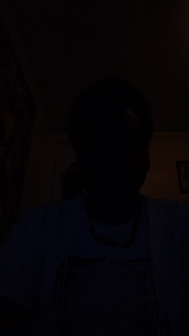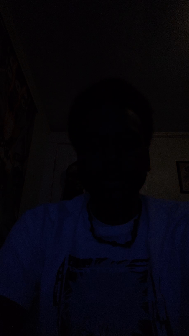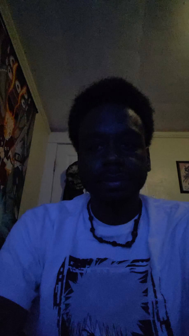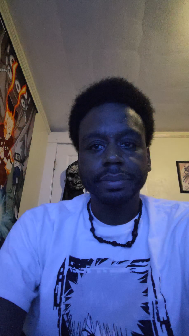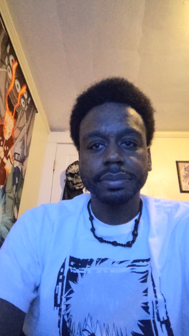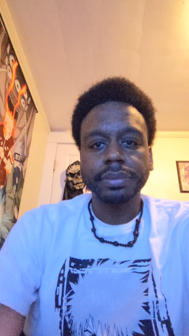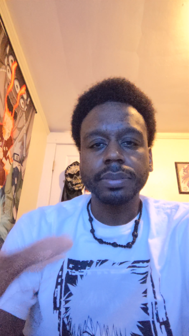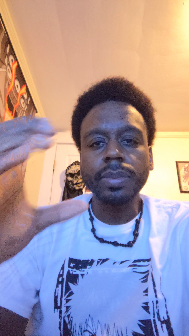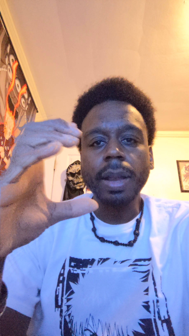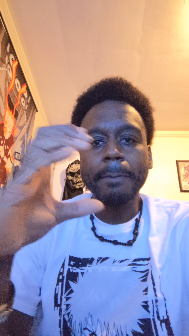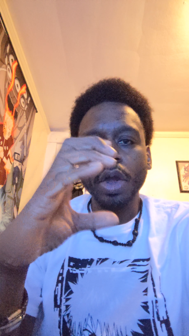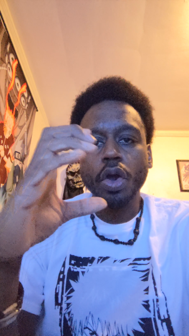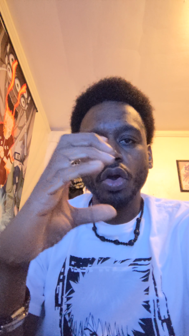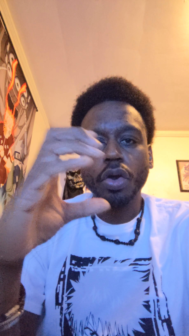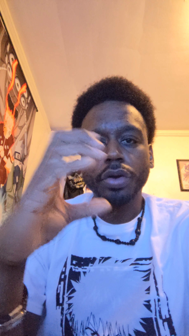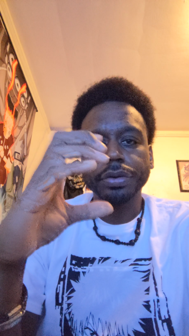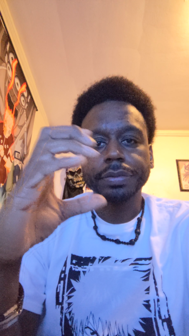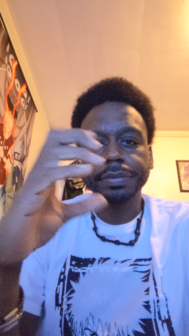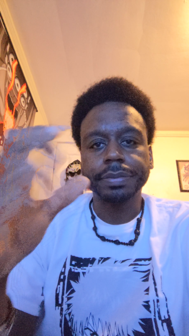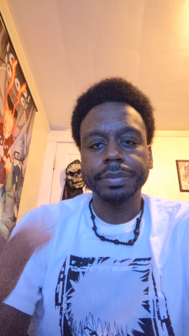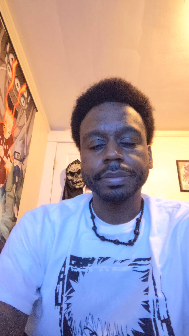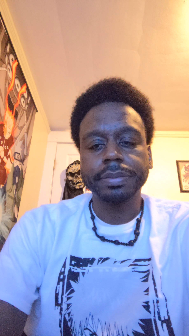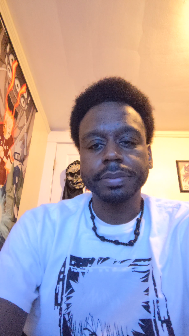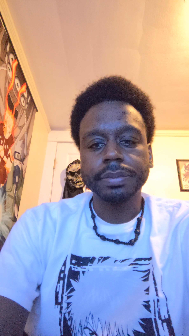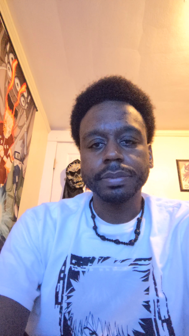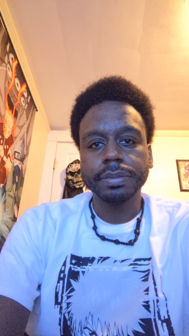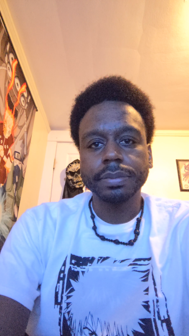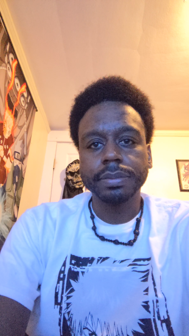ball